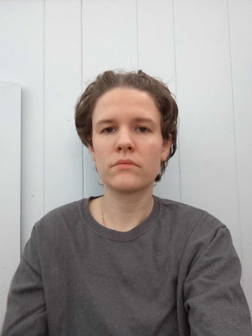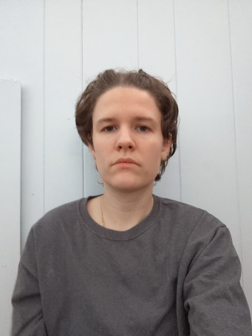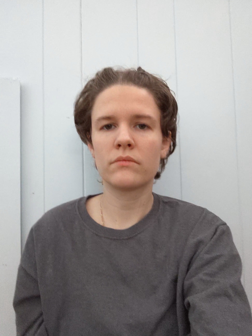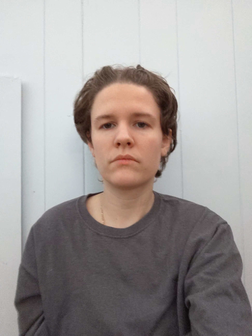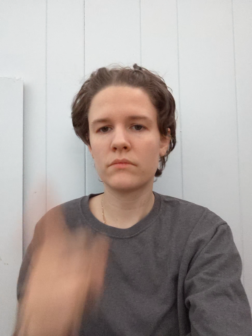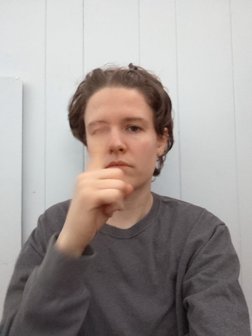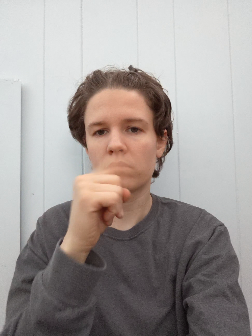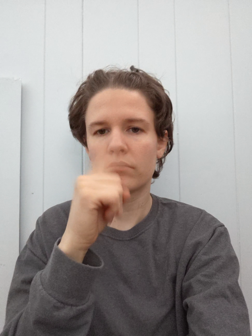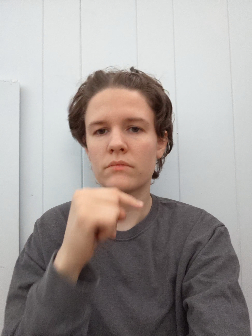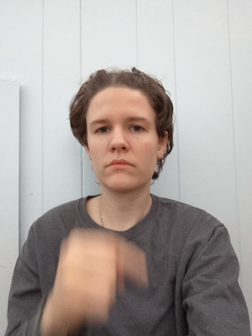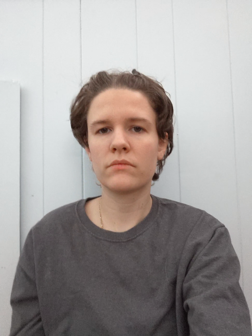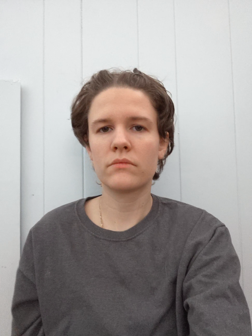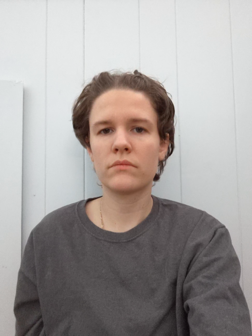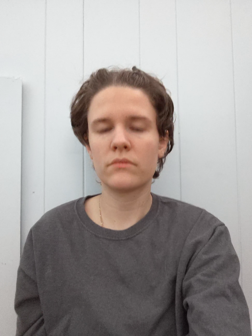mouse